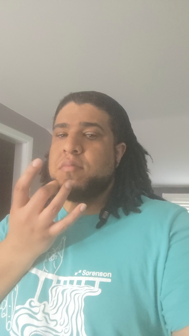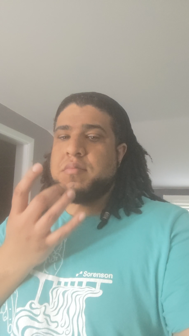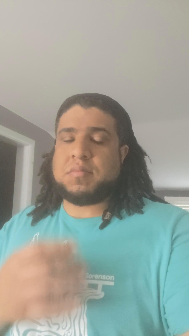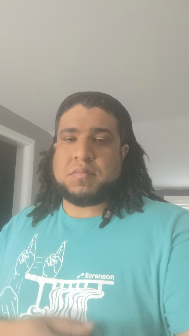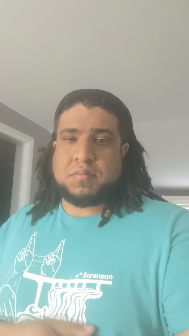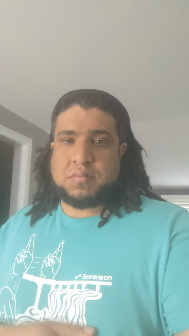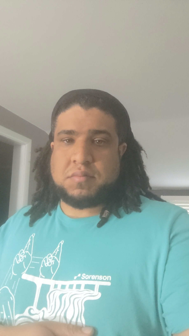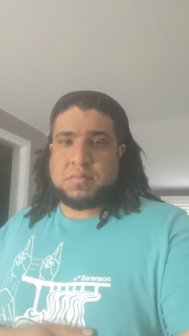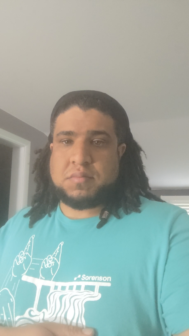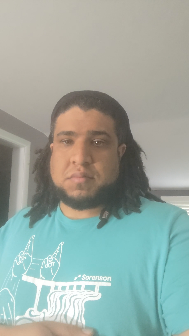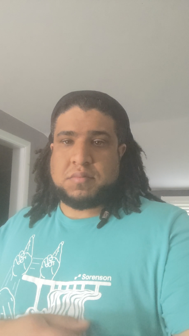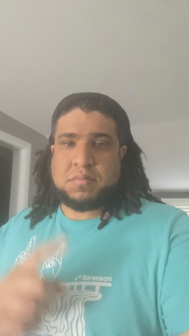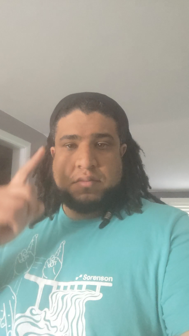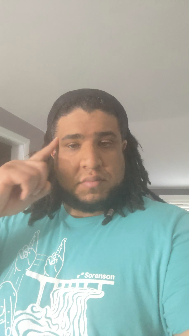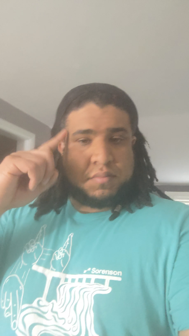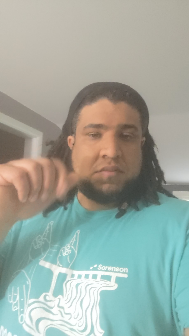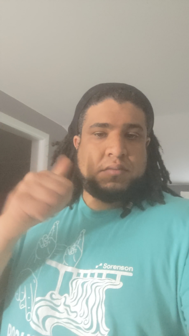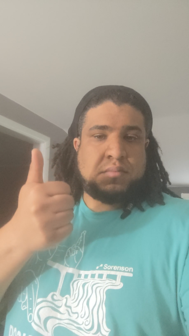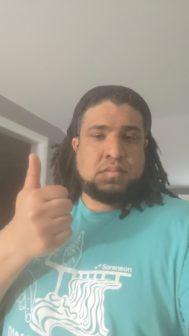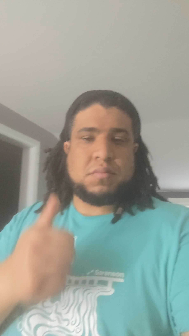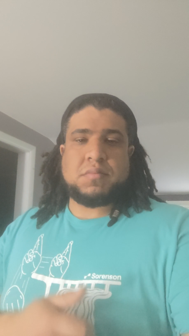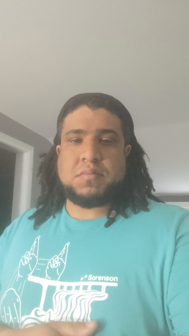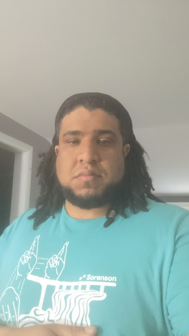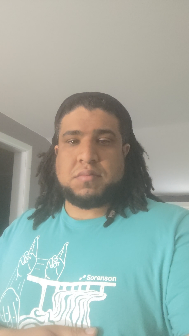dime